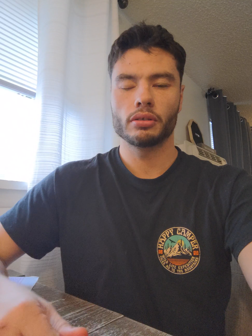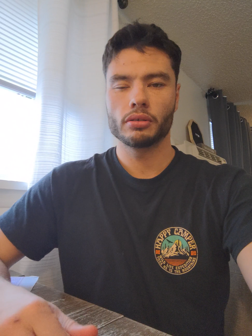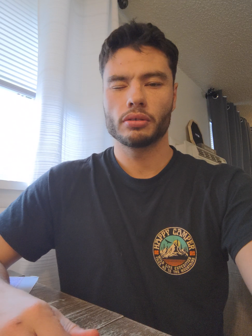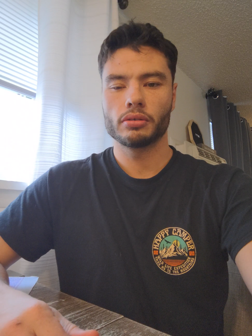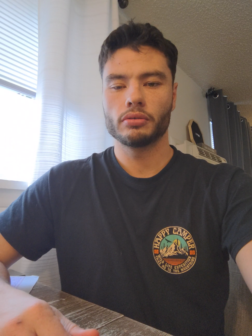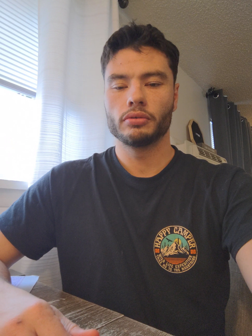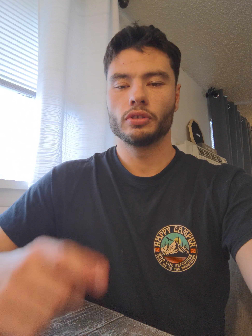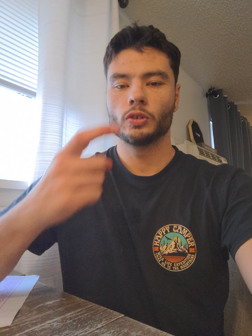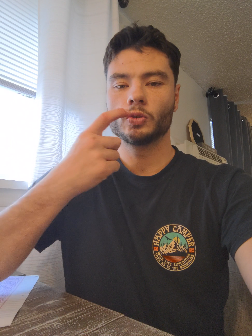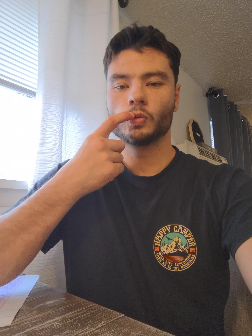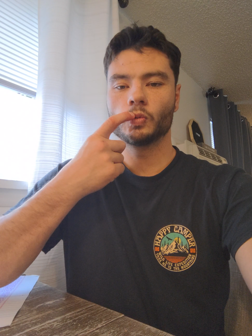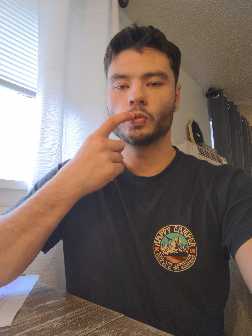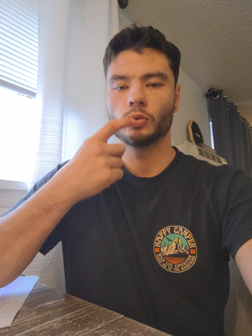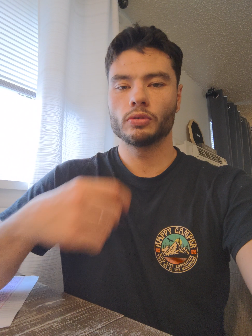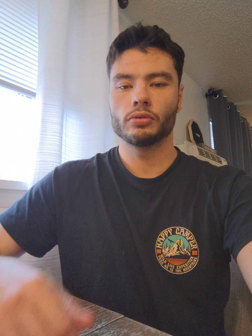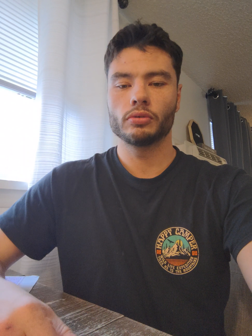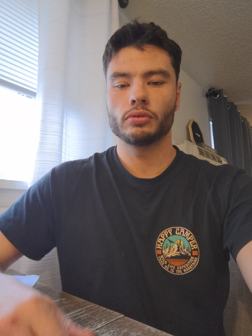tooth